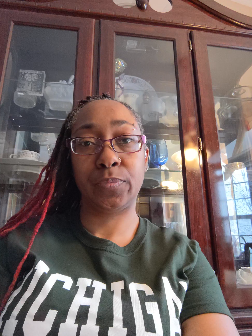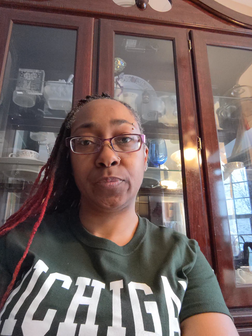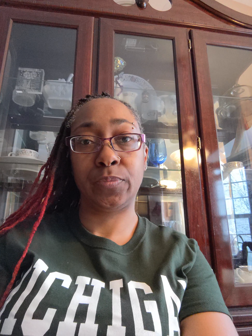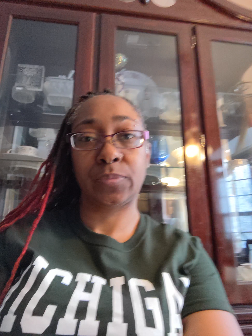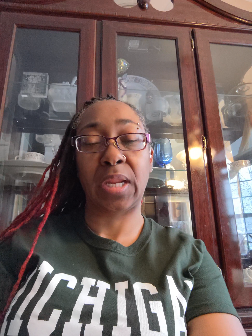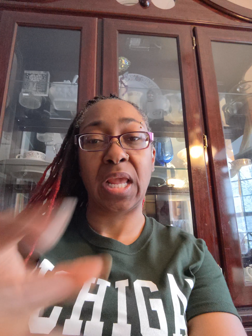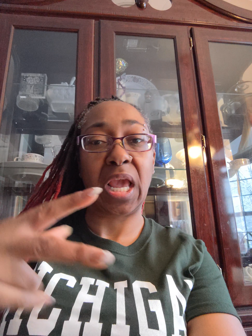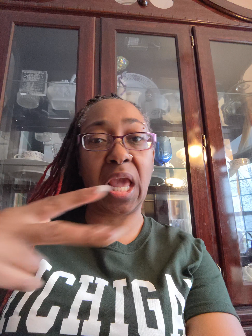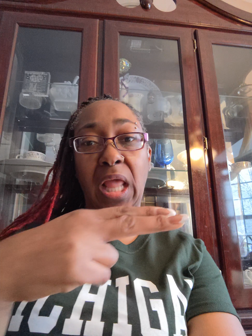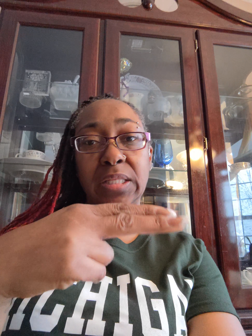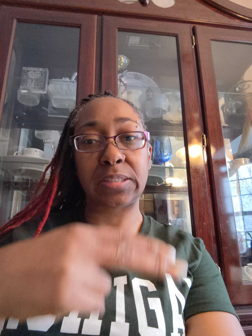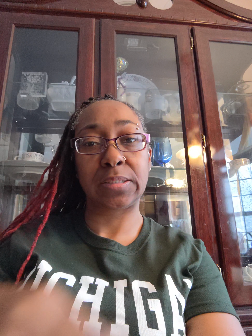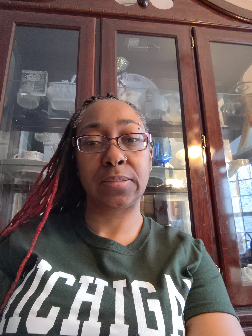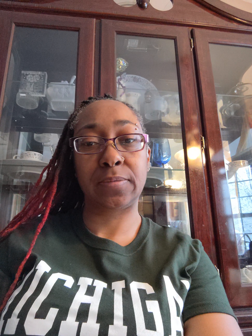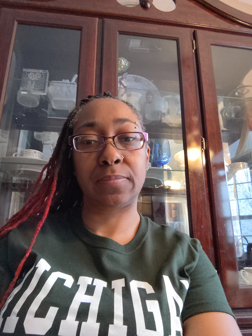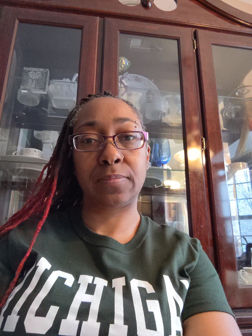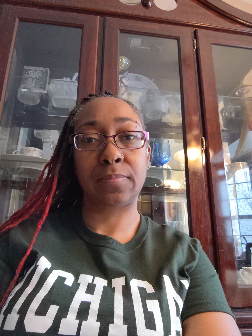cut